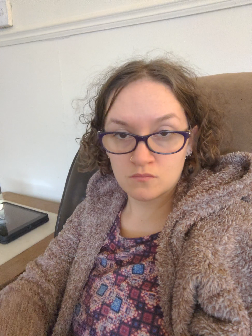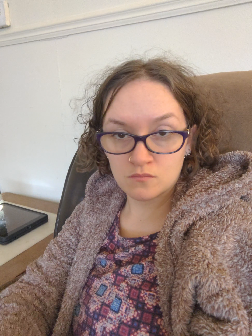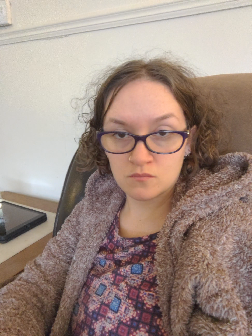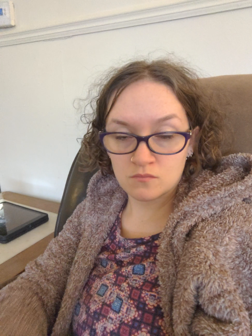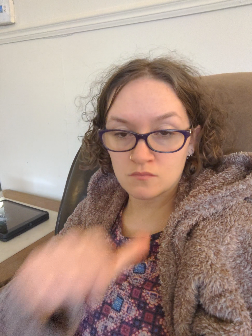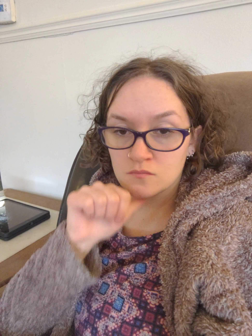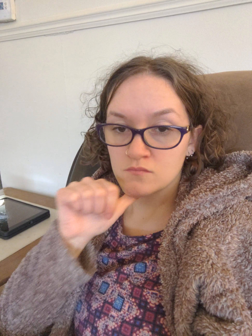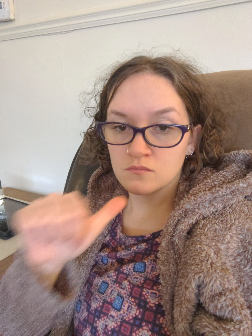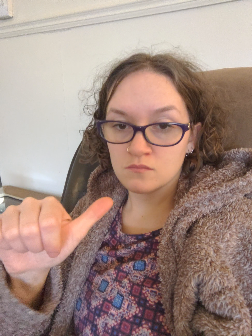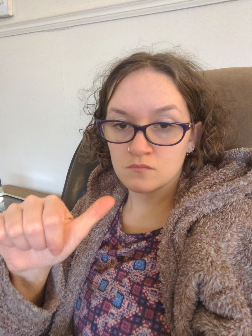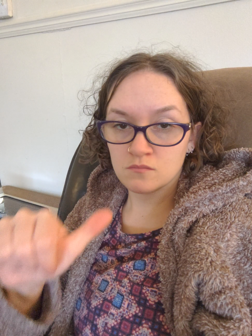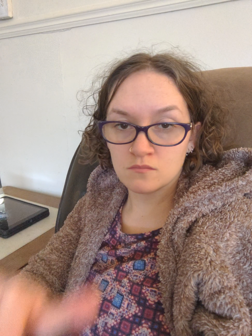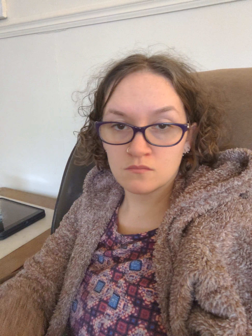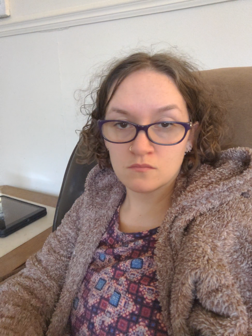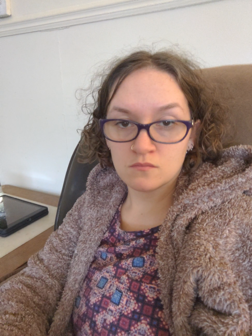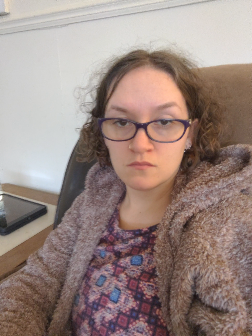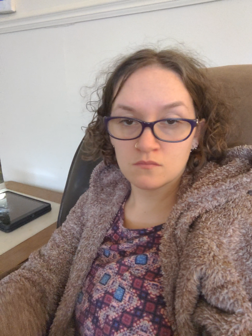not